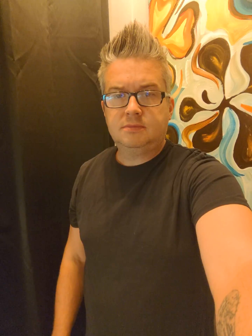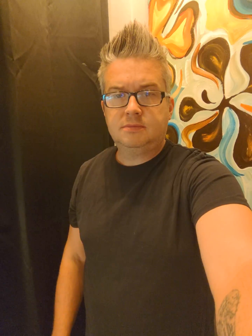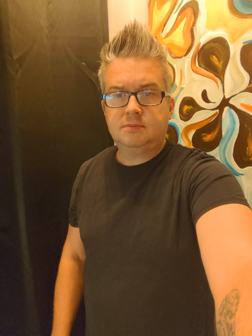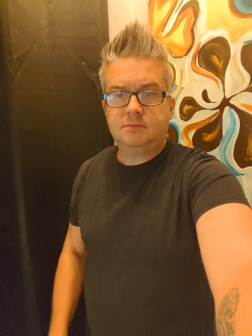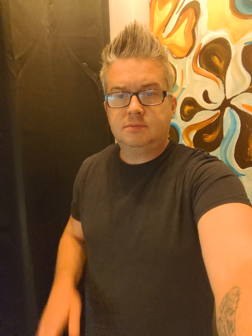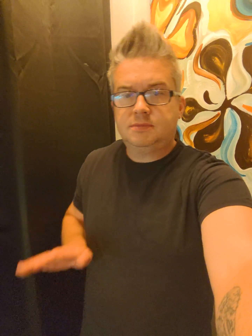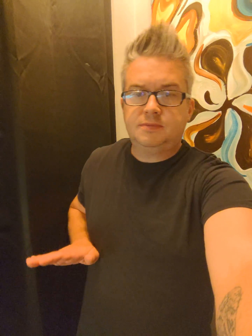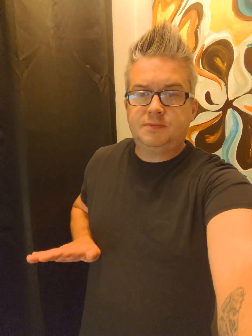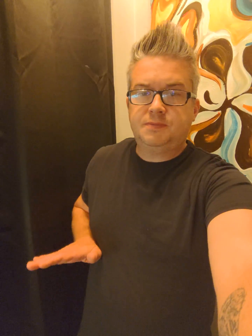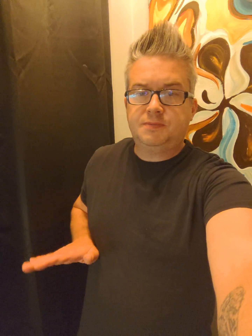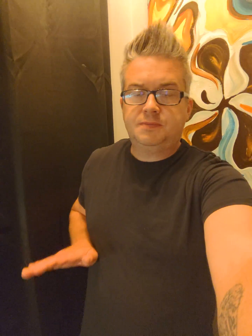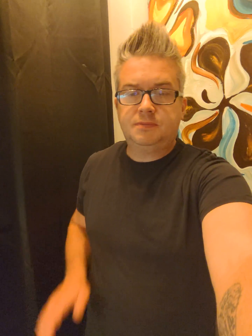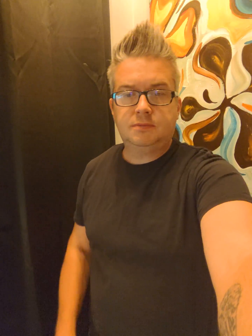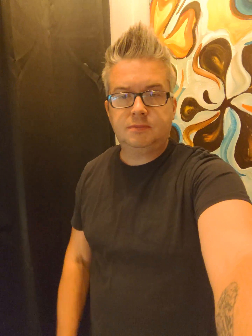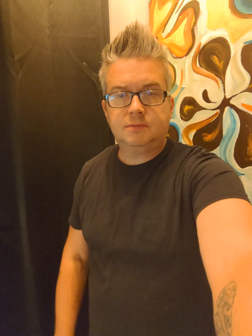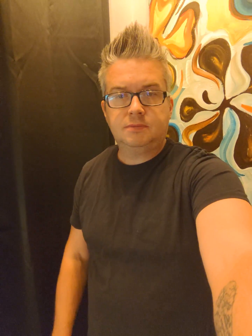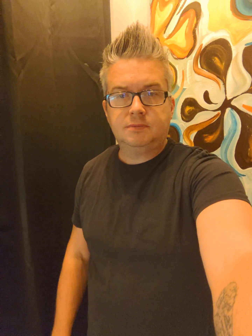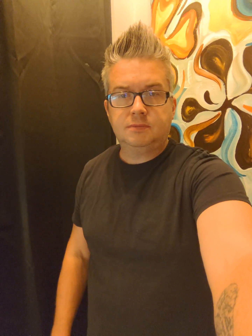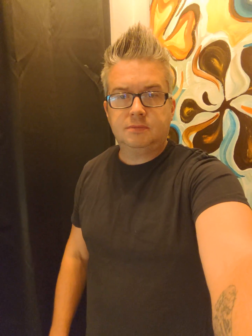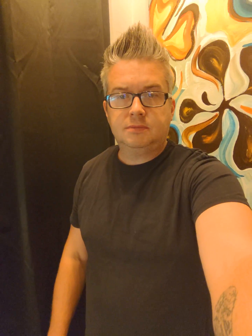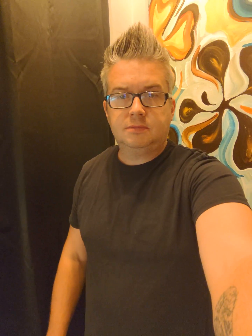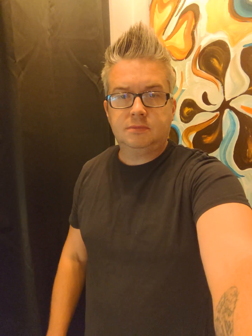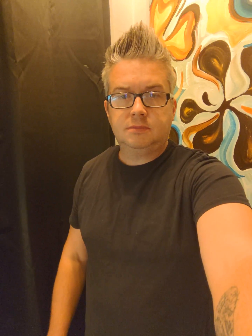penguin